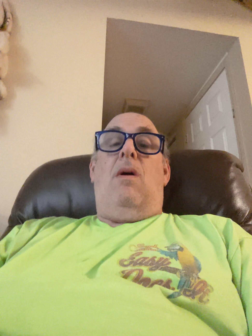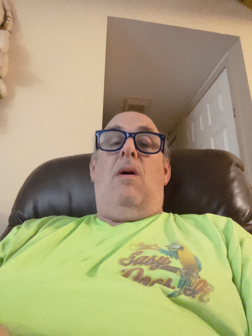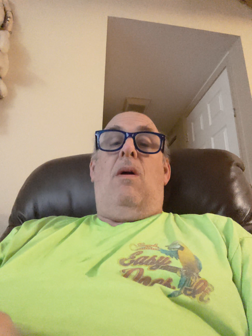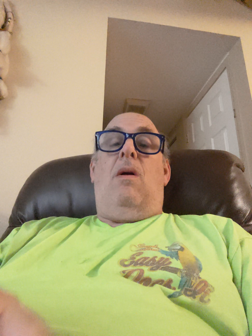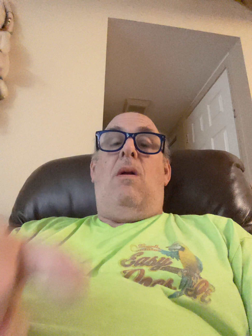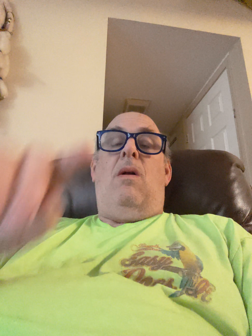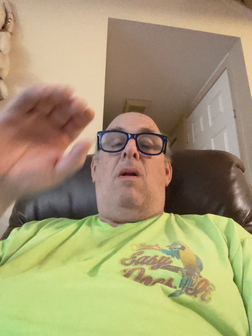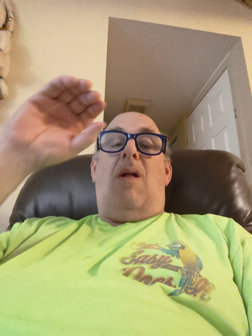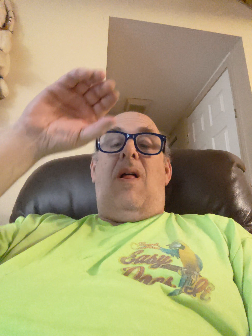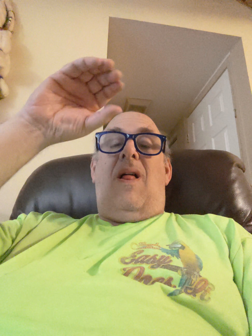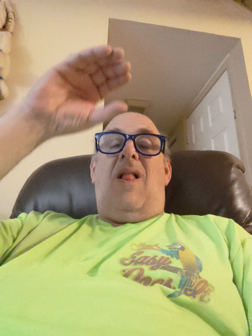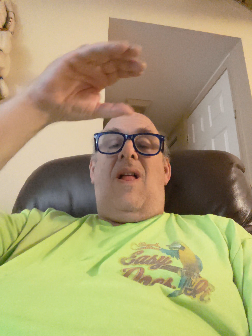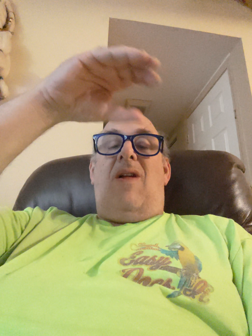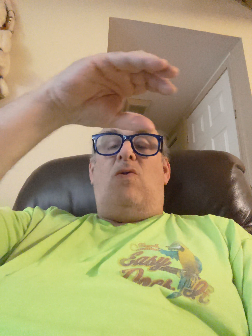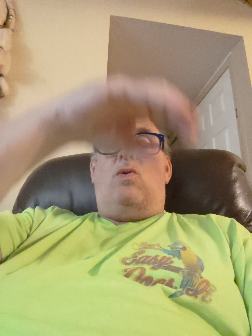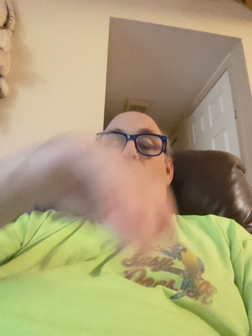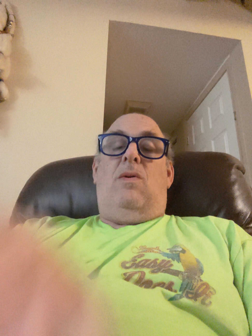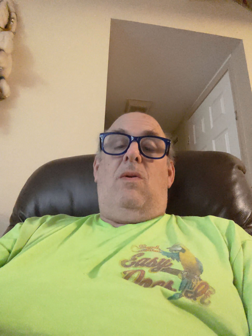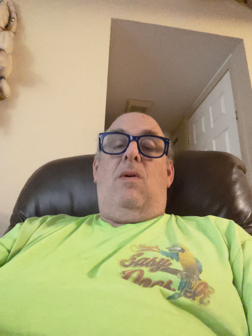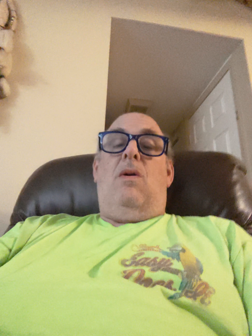cloud